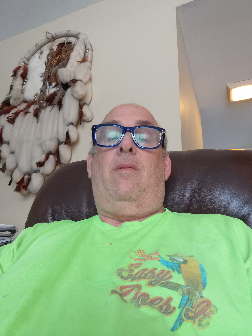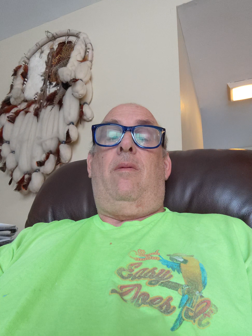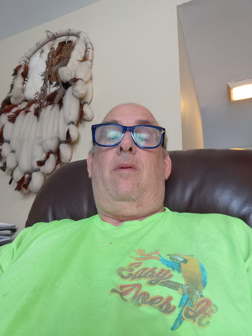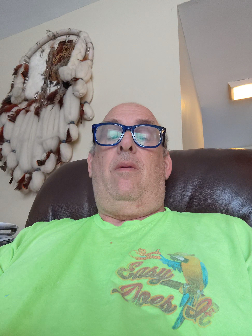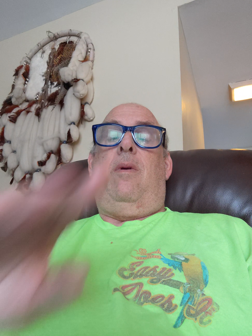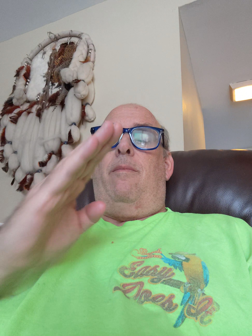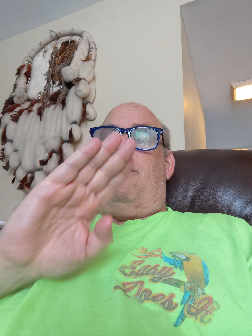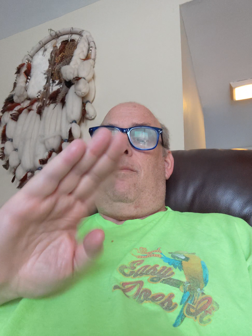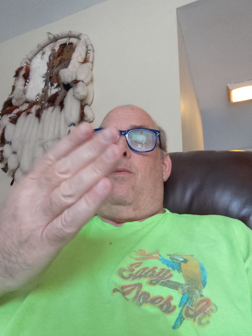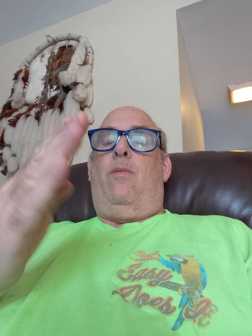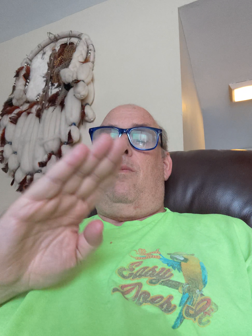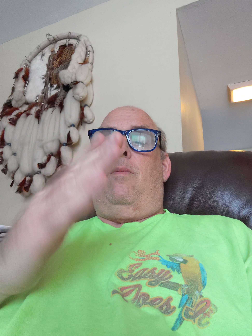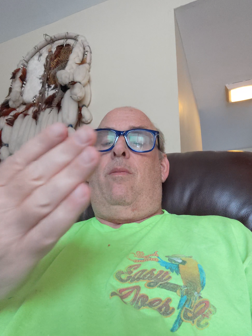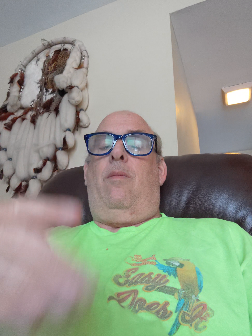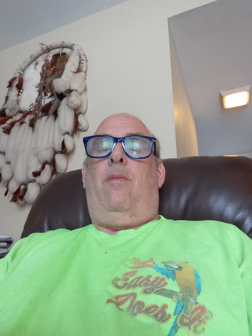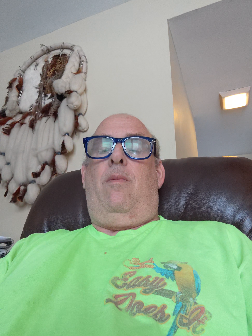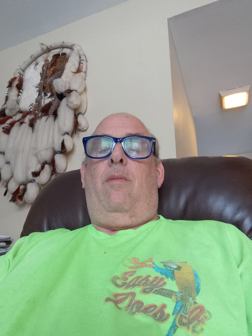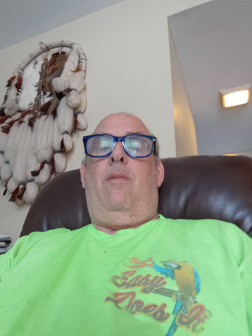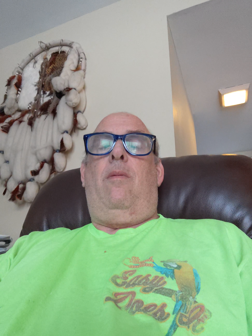book